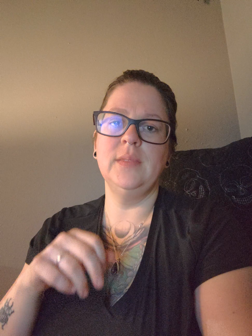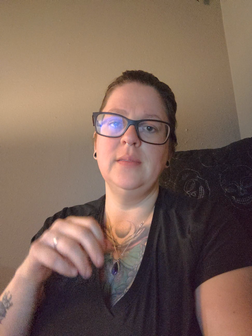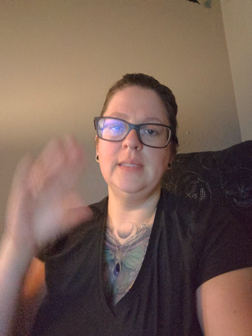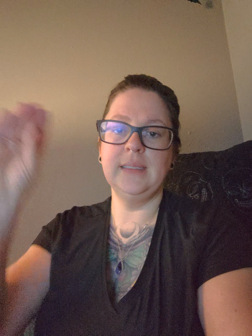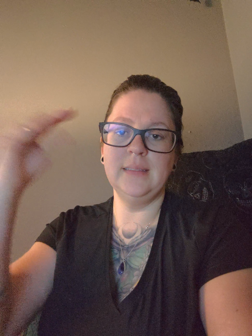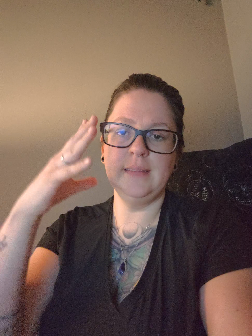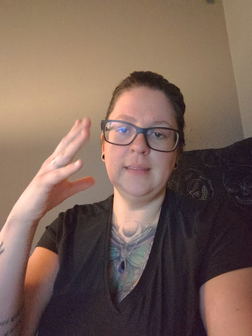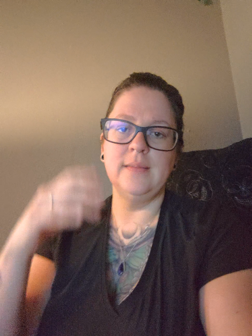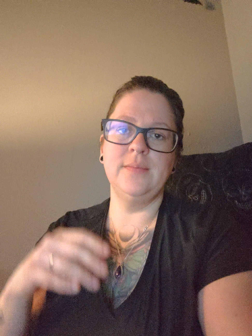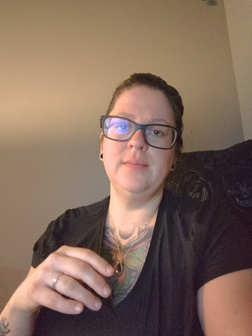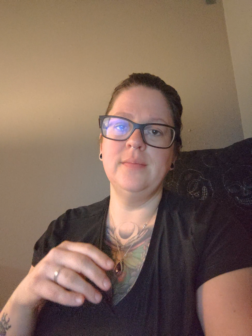sun